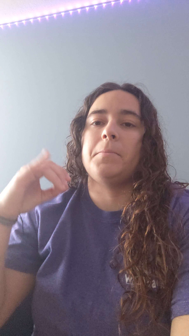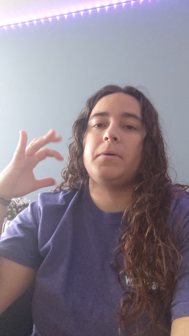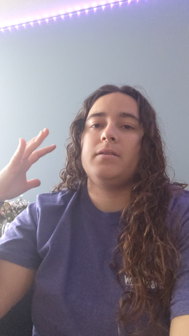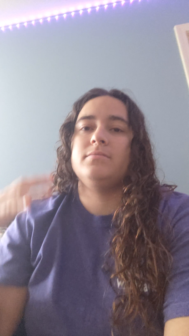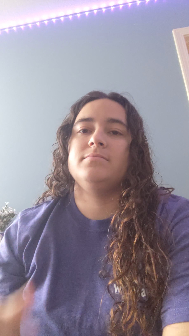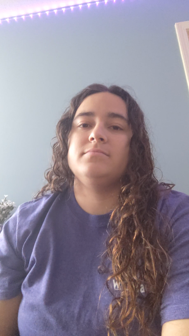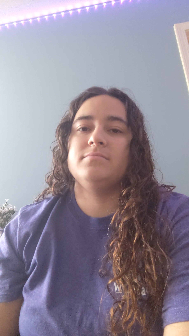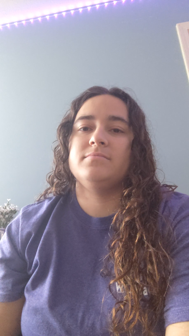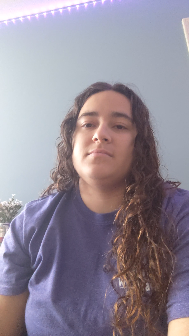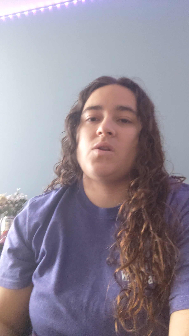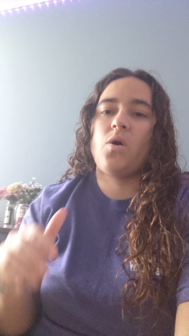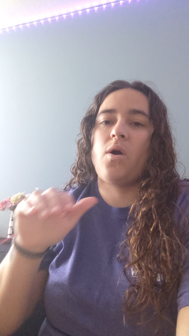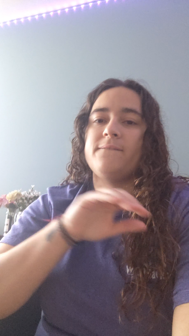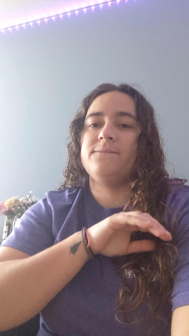cover